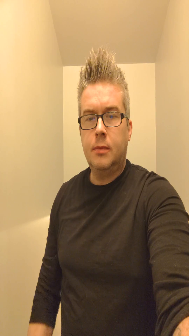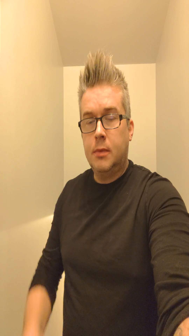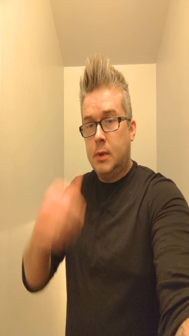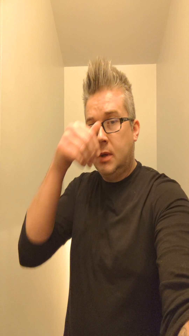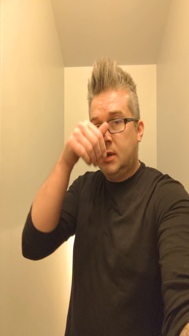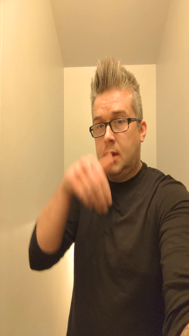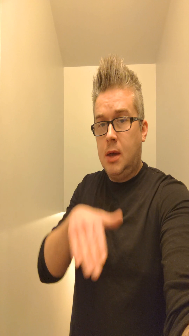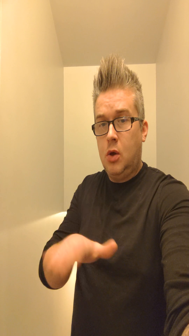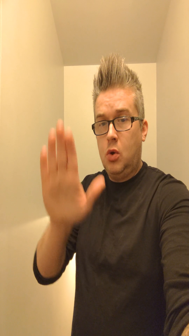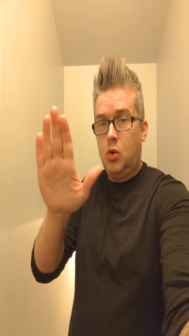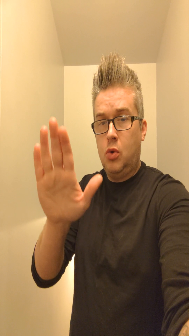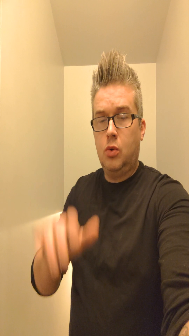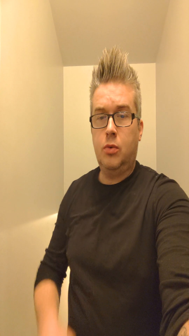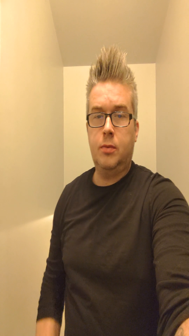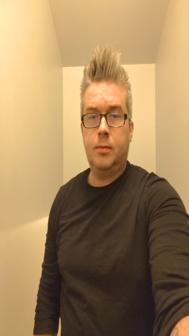elephant